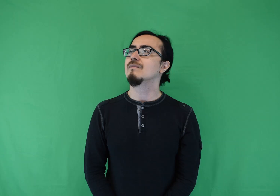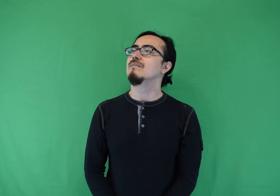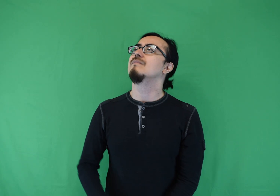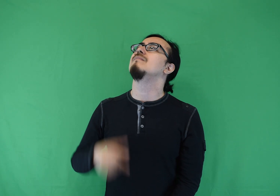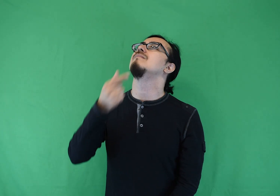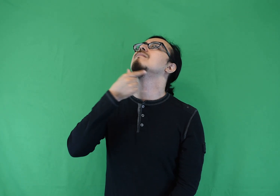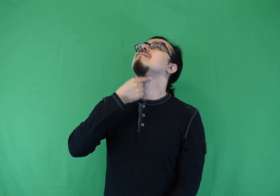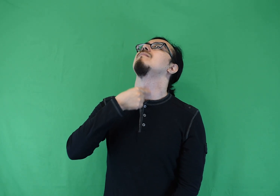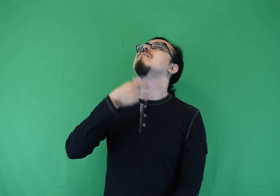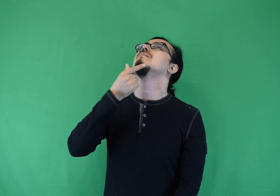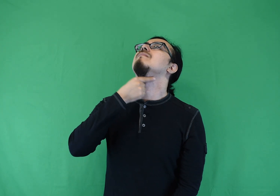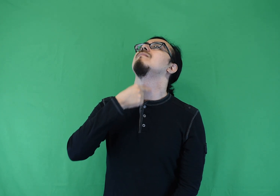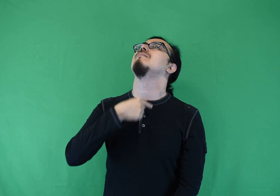garganta